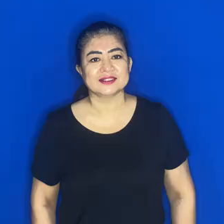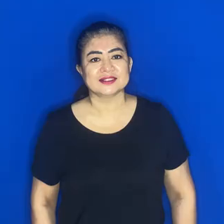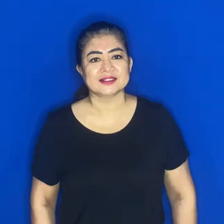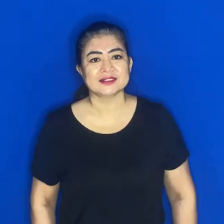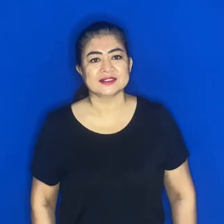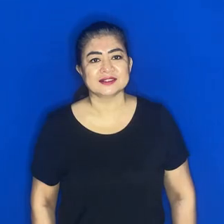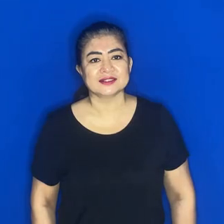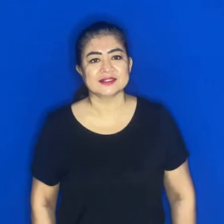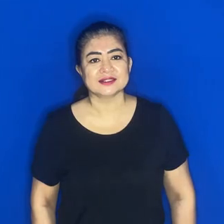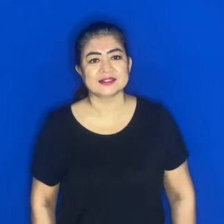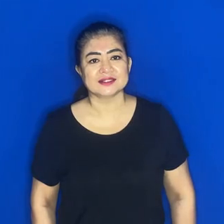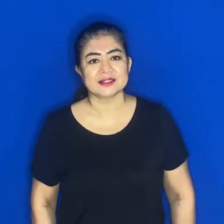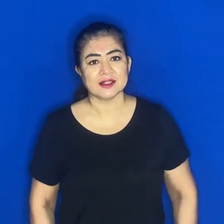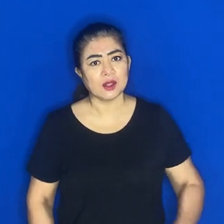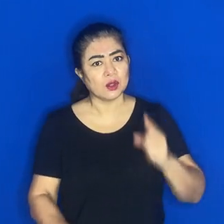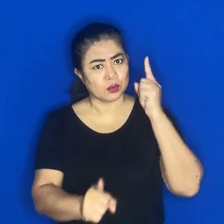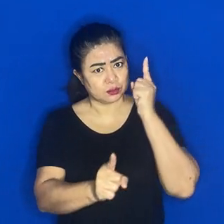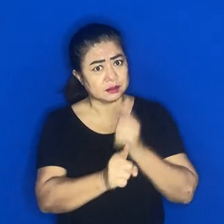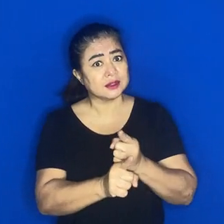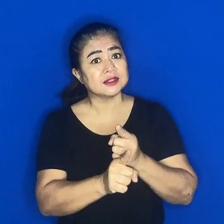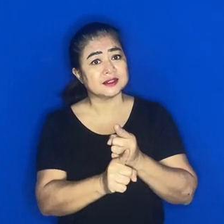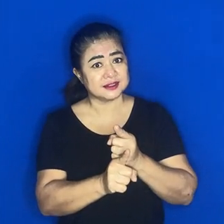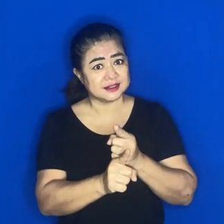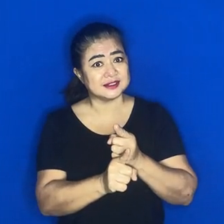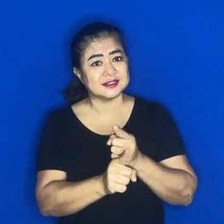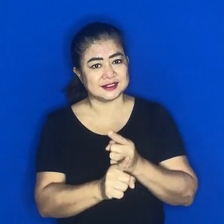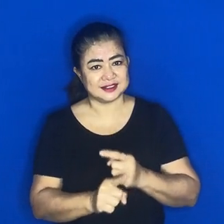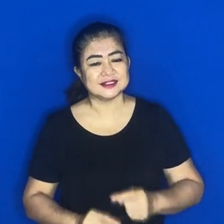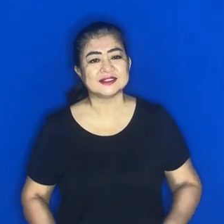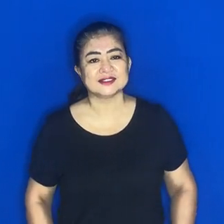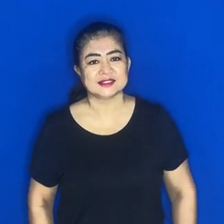correct